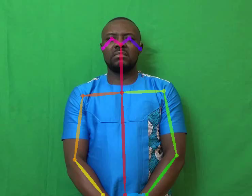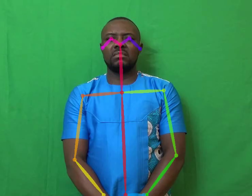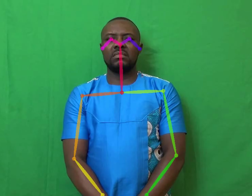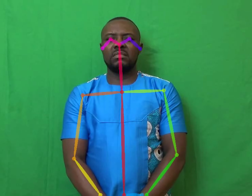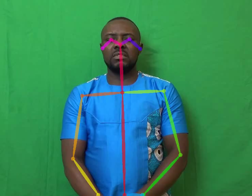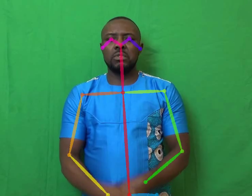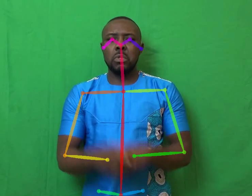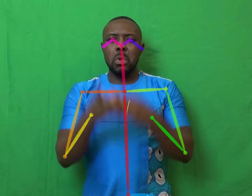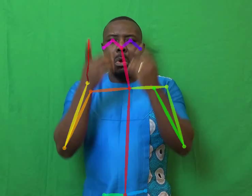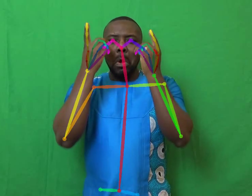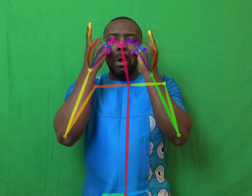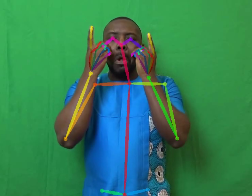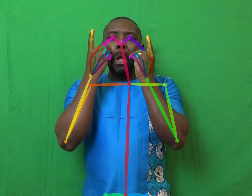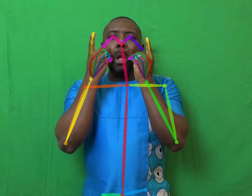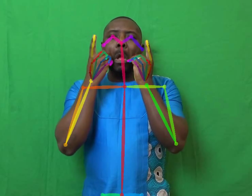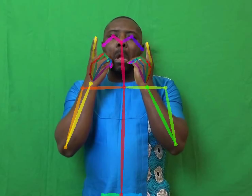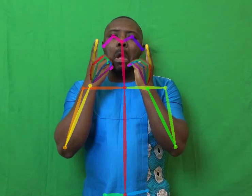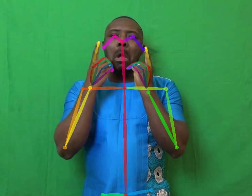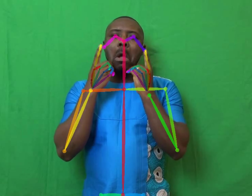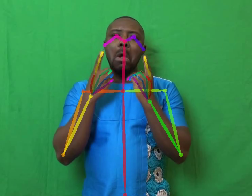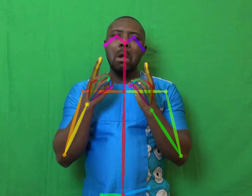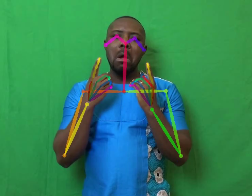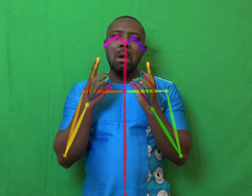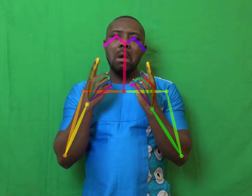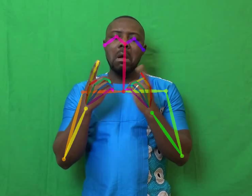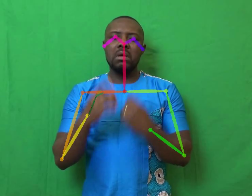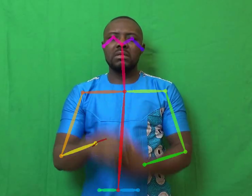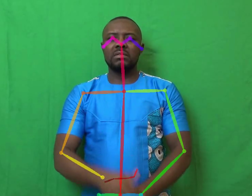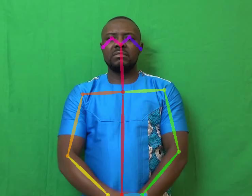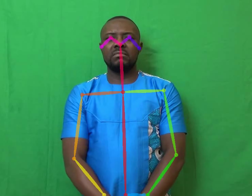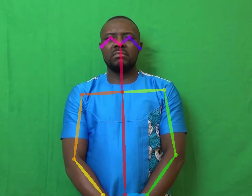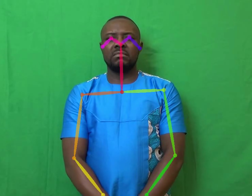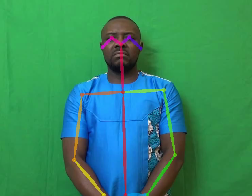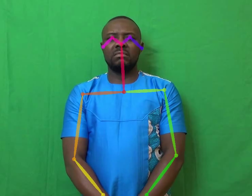disgrace or embarrassed